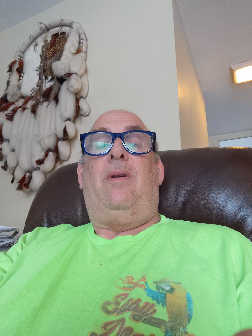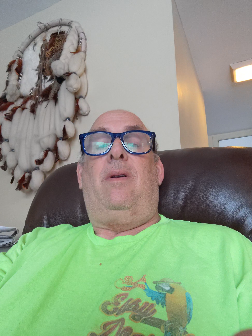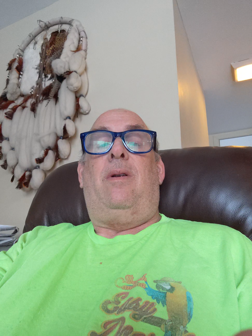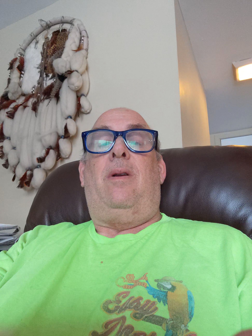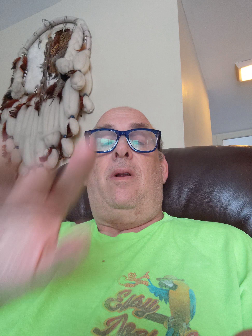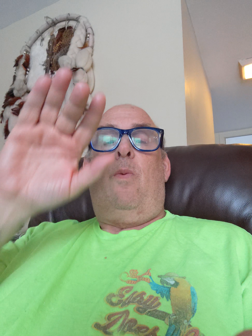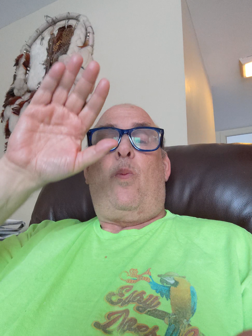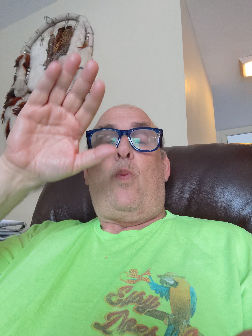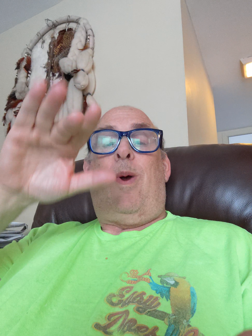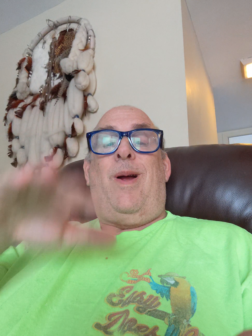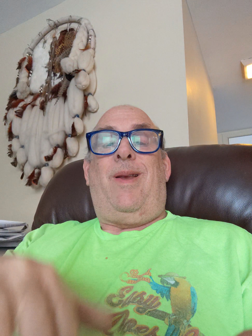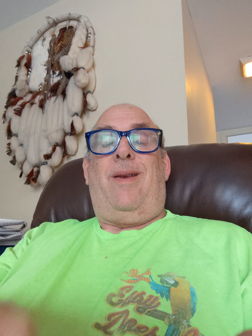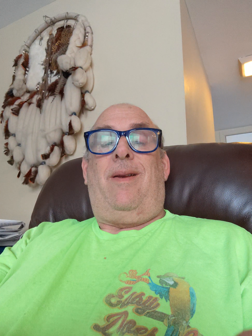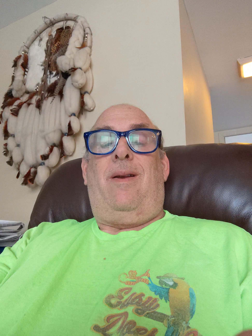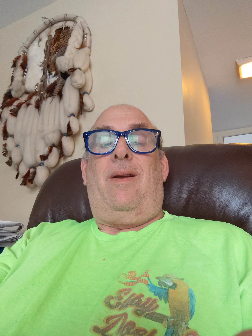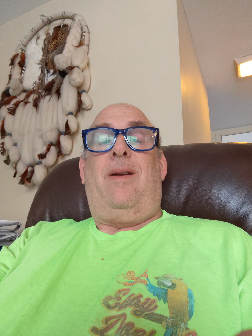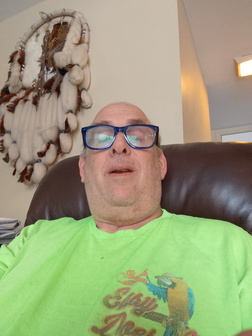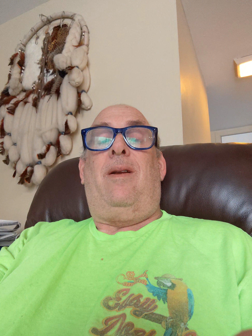rain